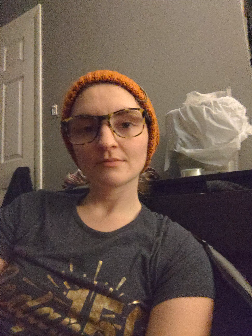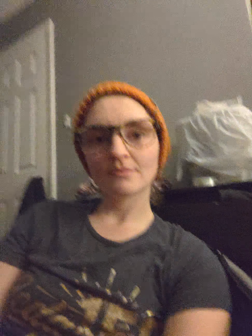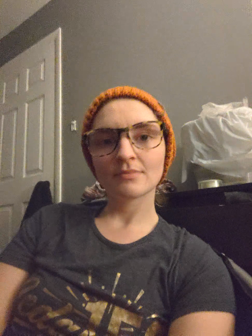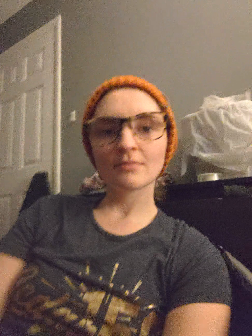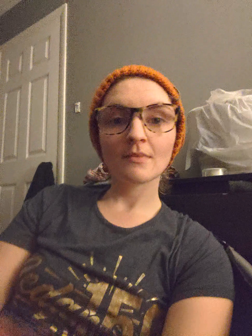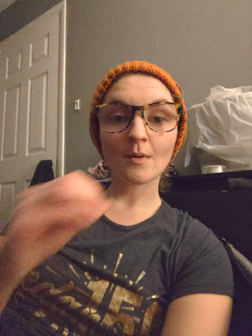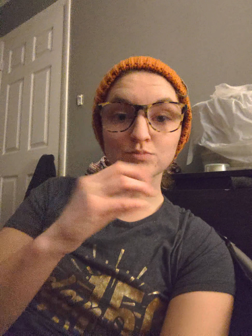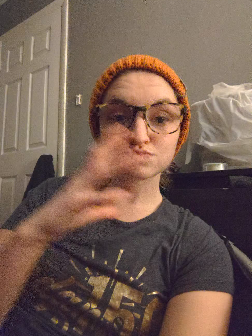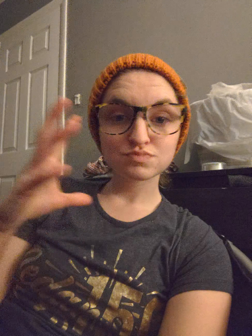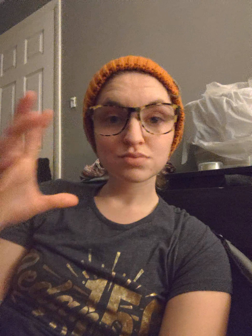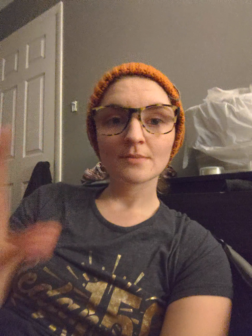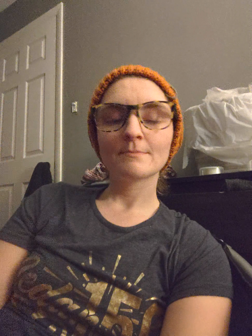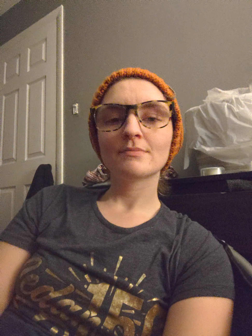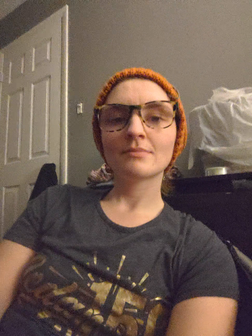balloon